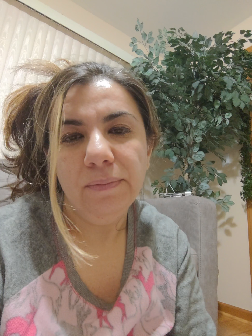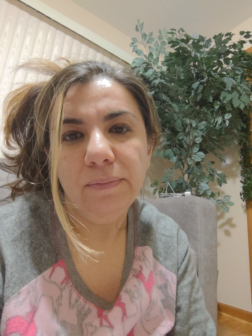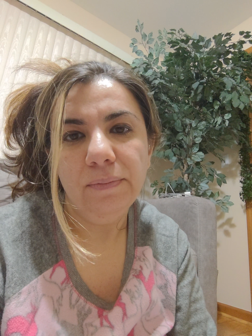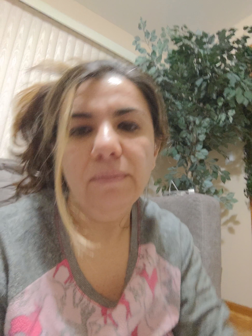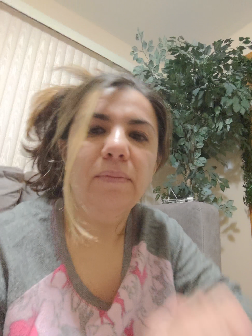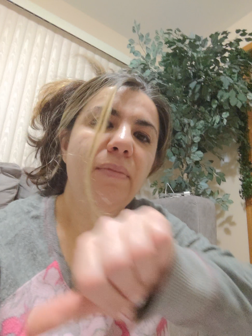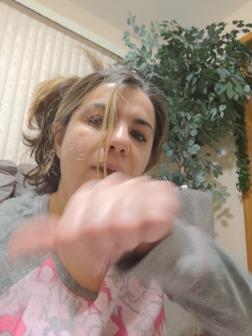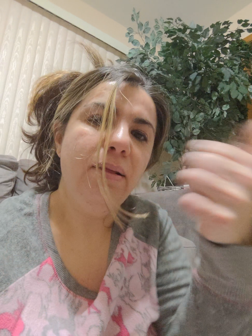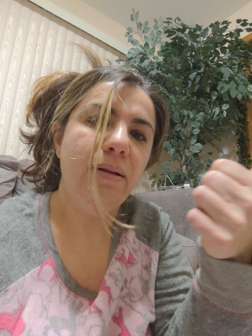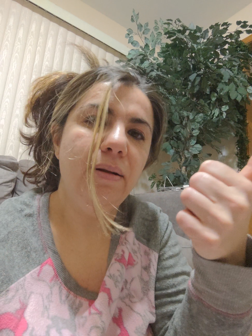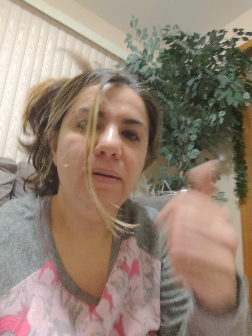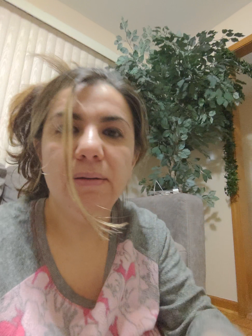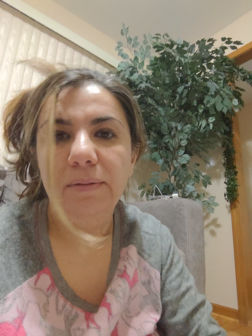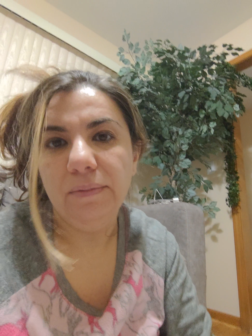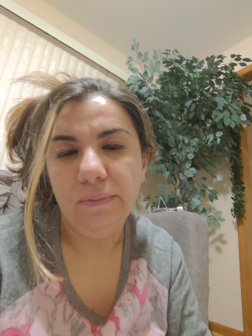another